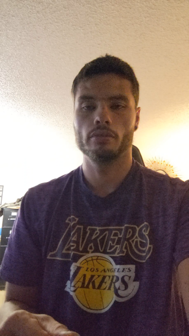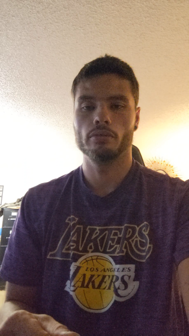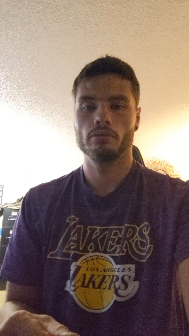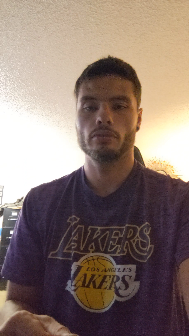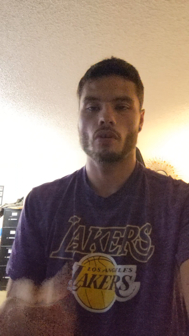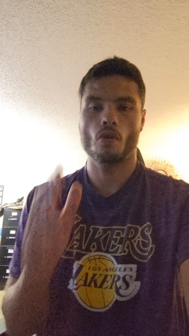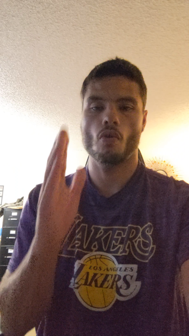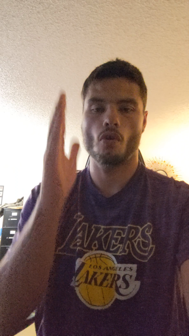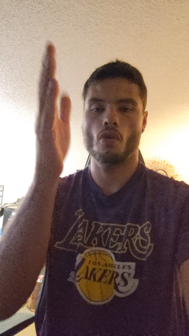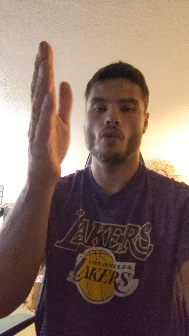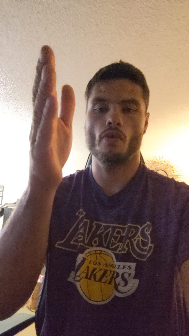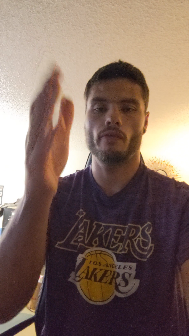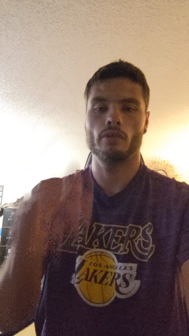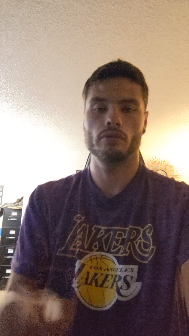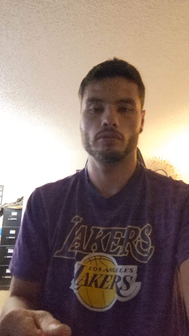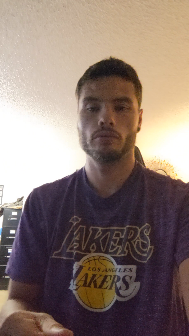over